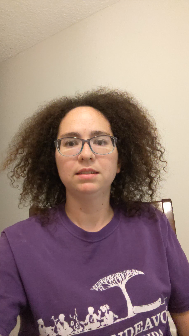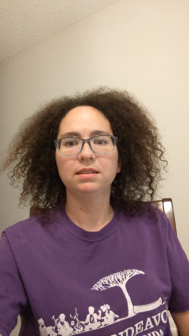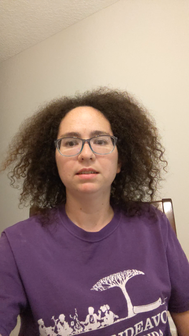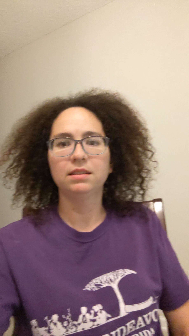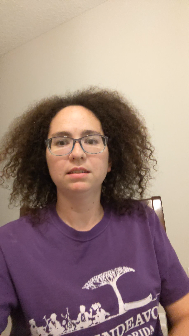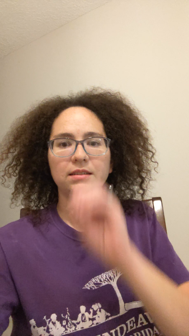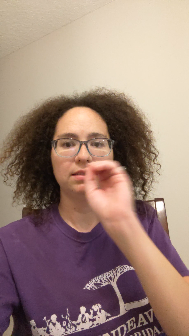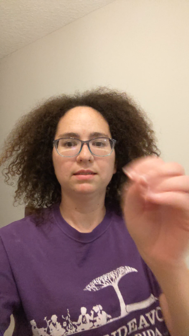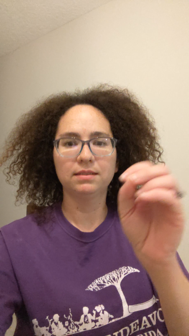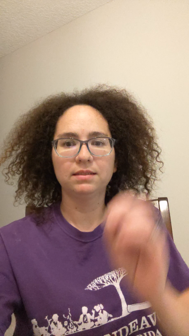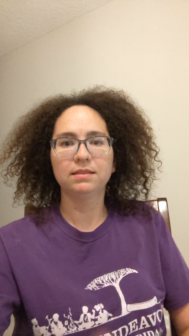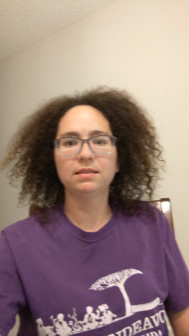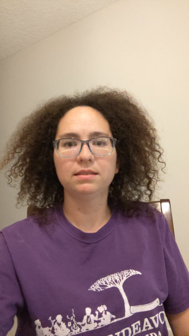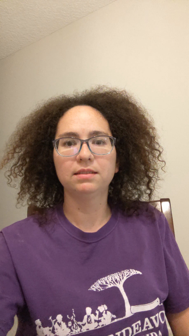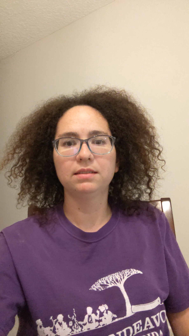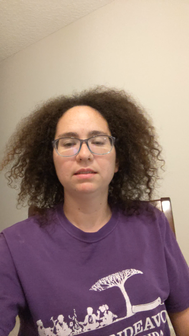none